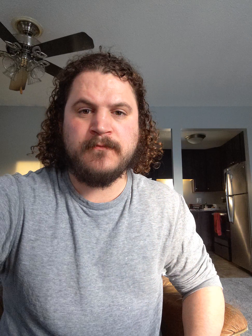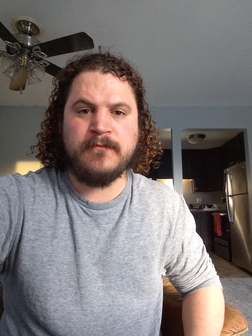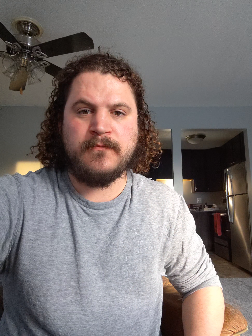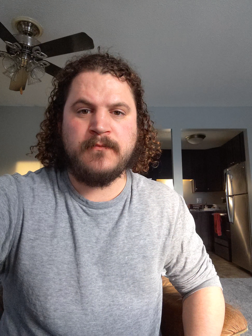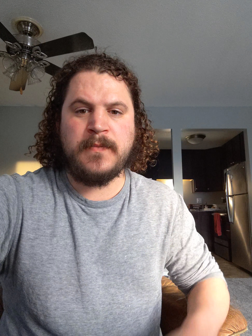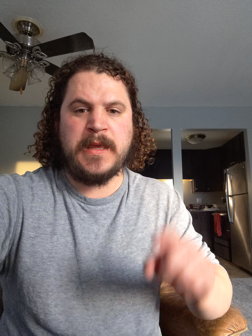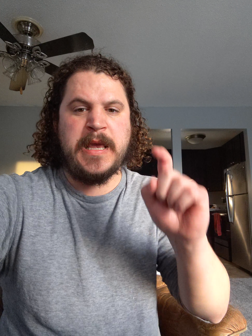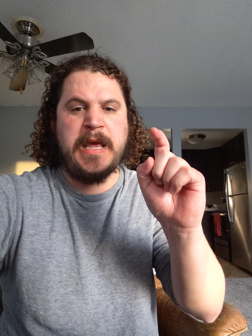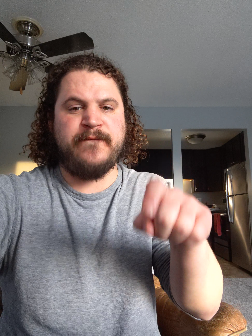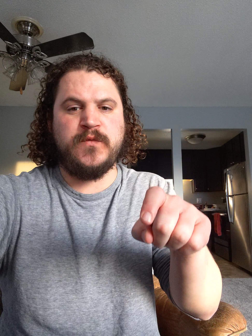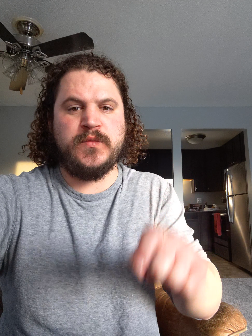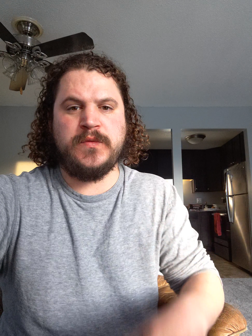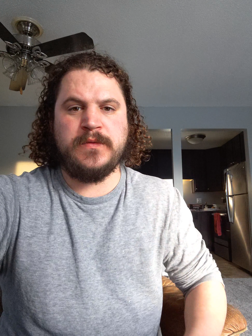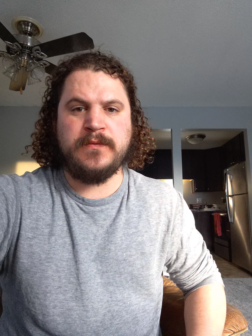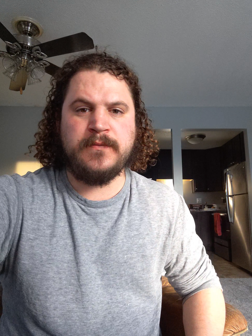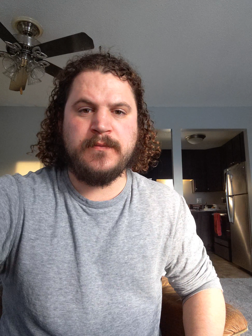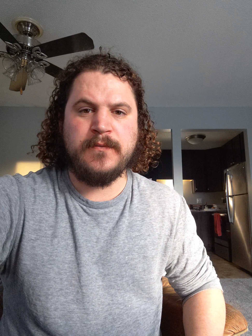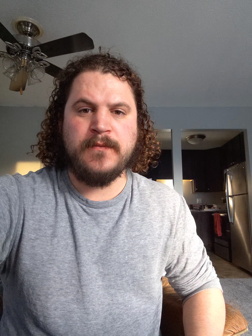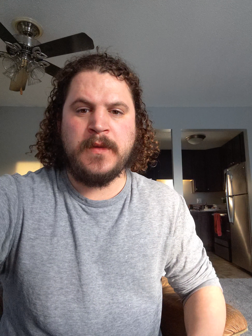have to